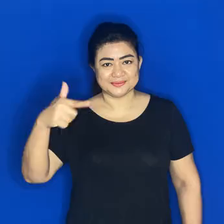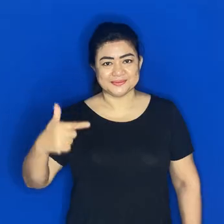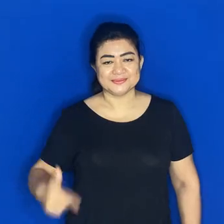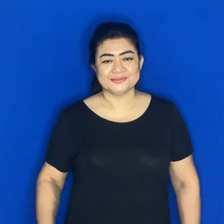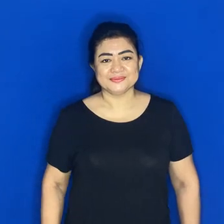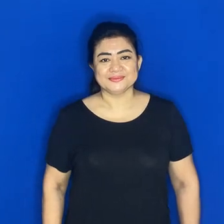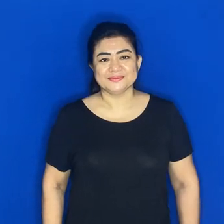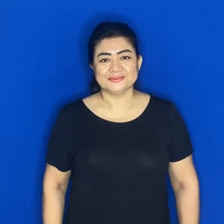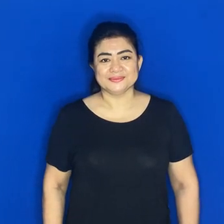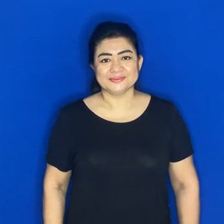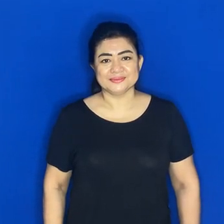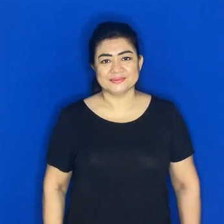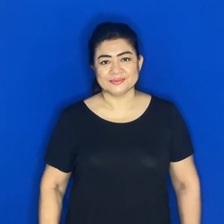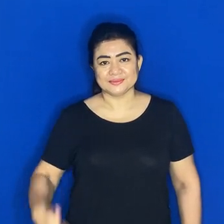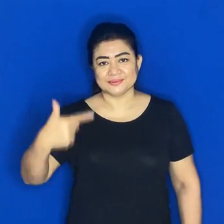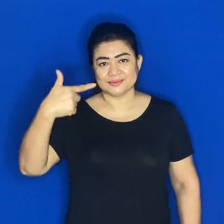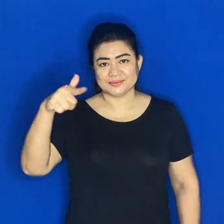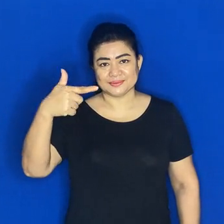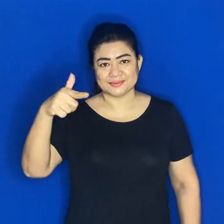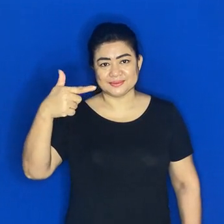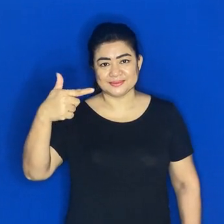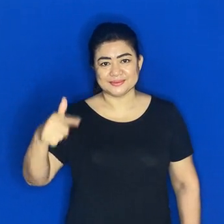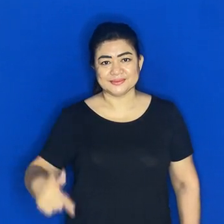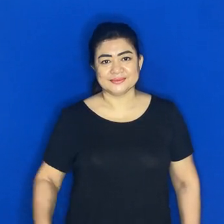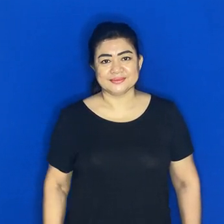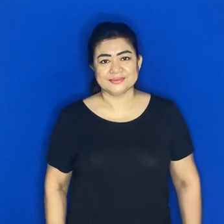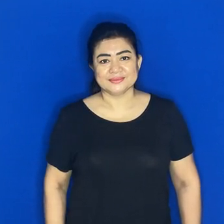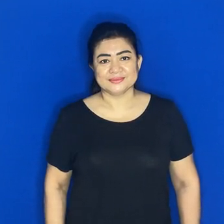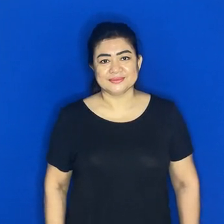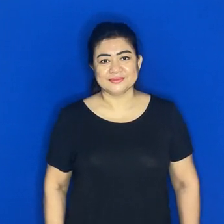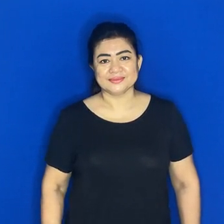green